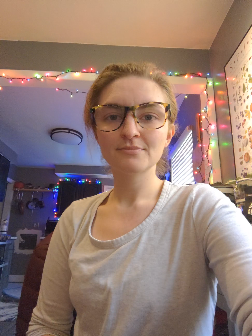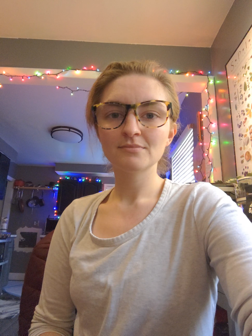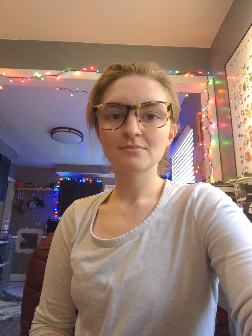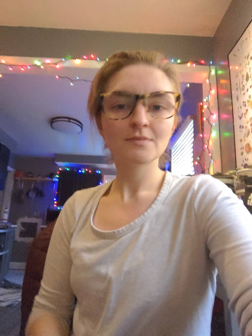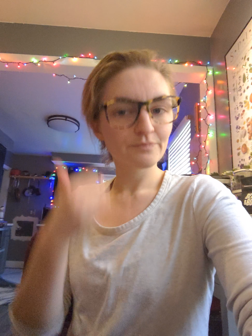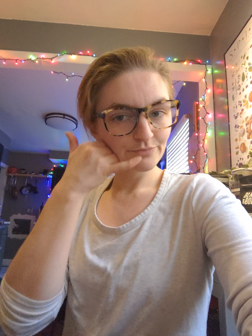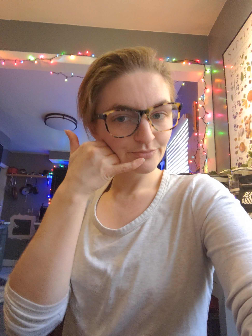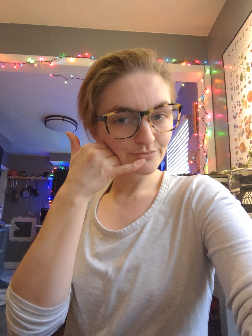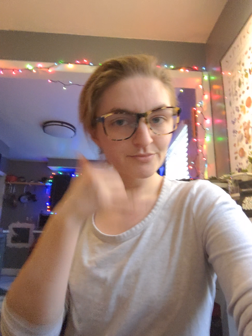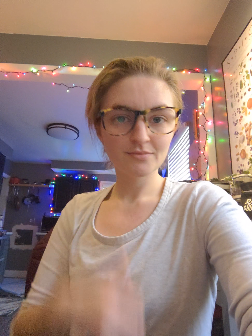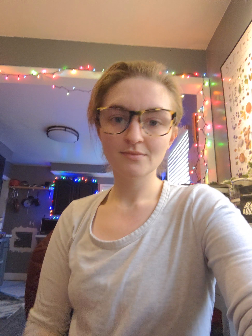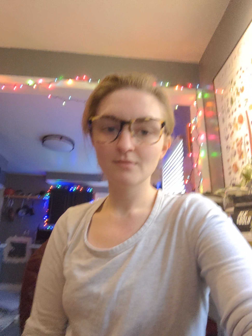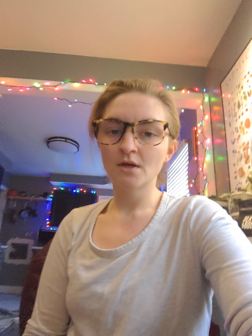call on the phone